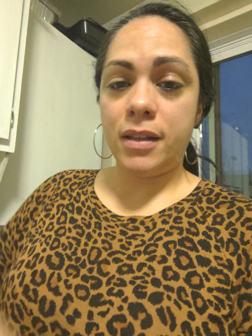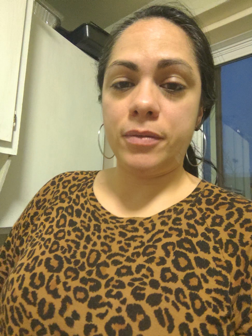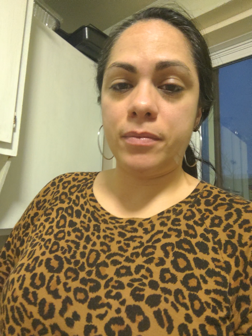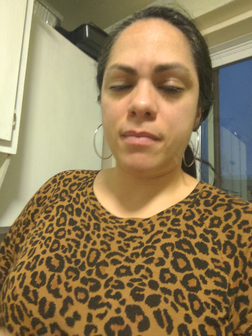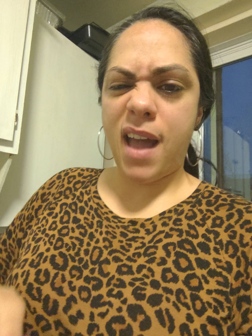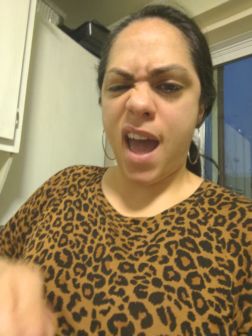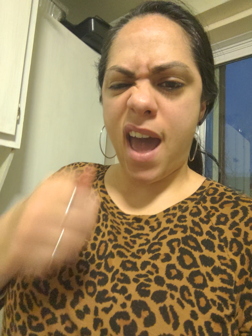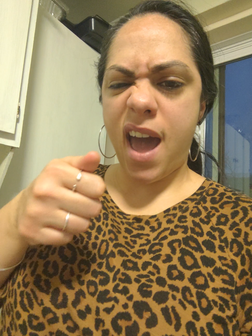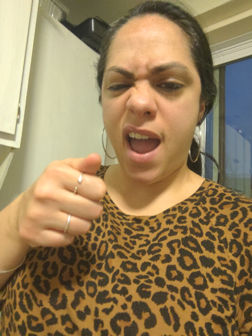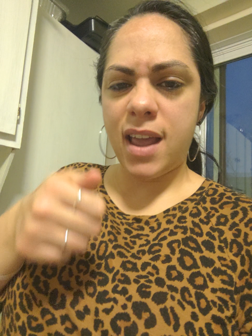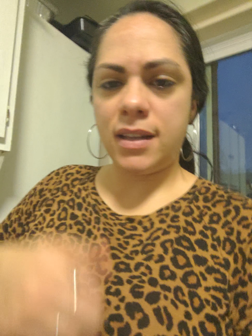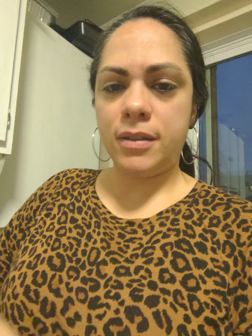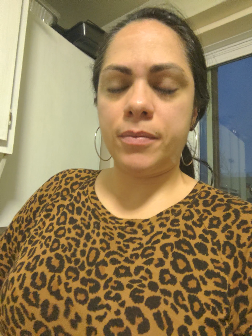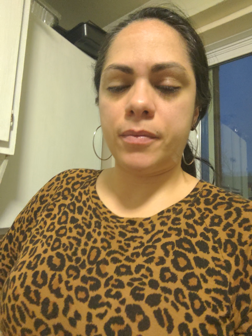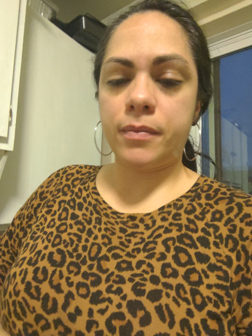hide